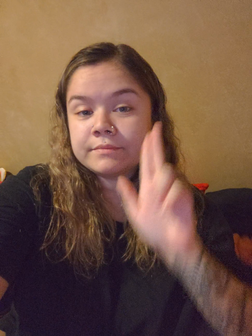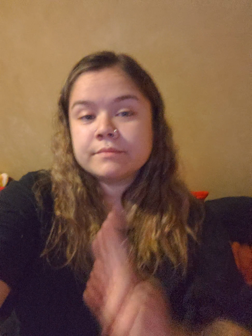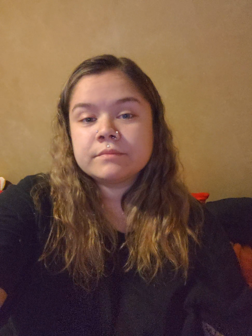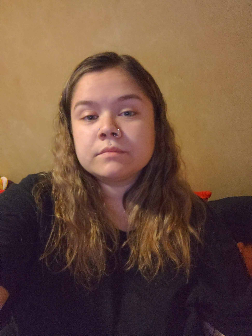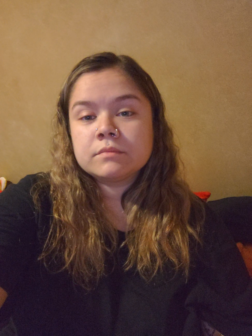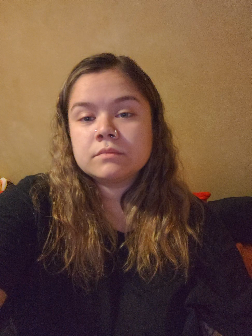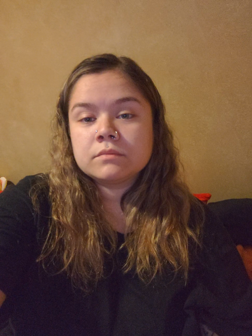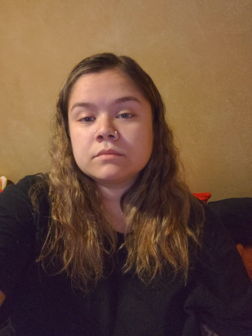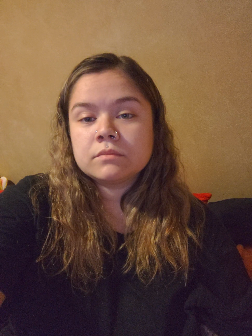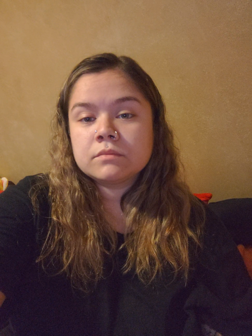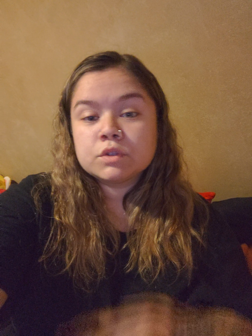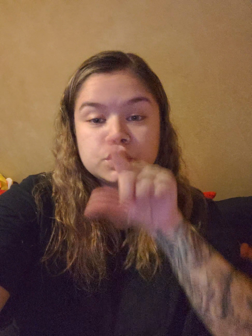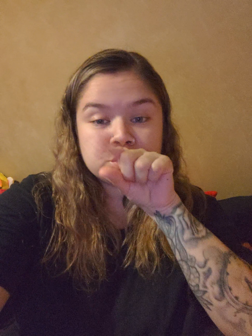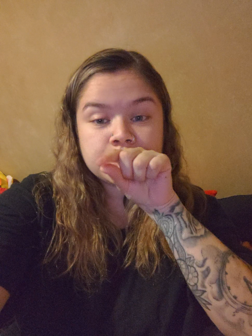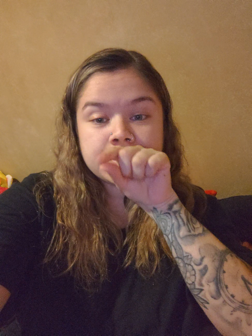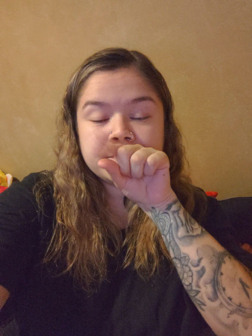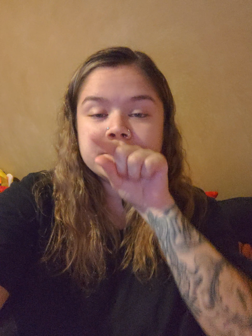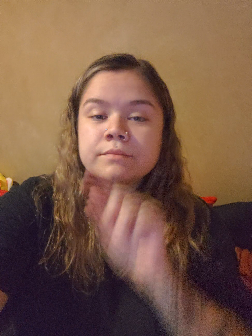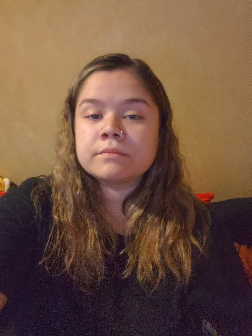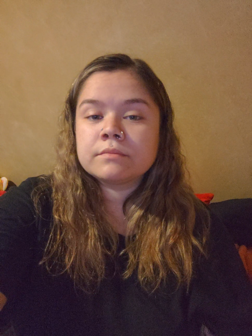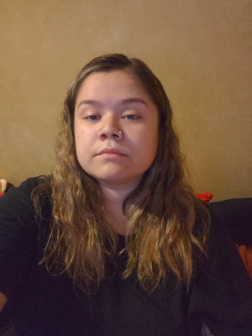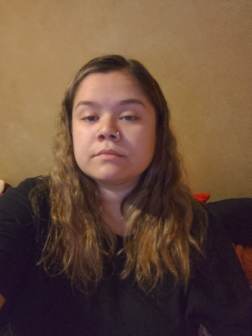chicken